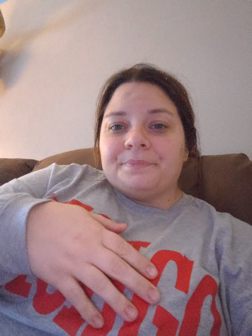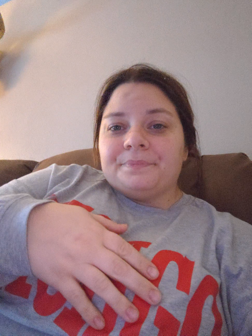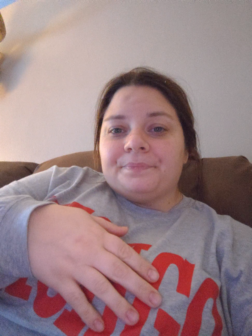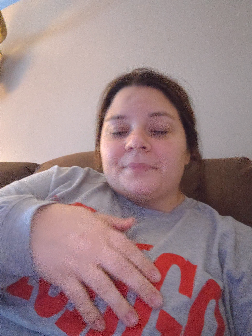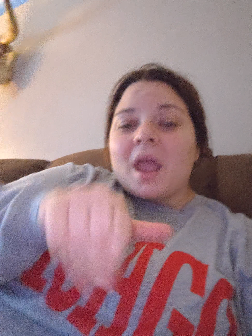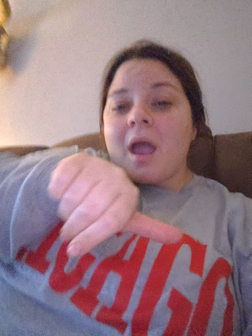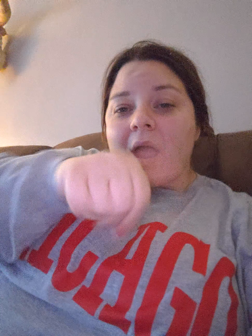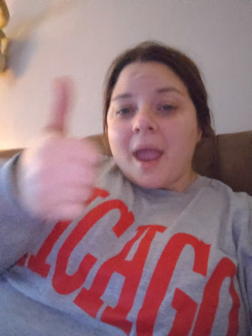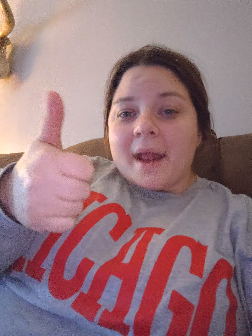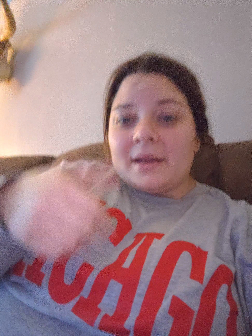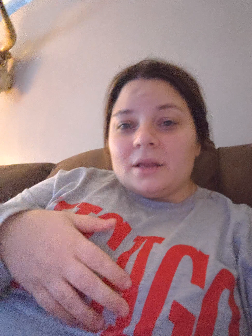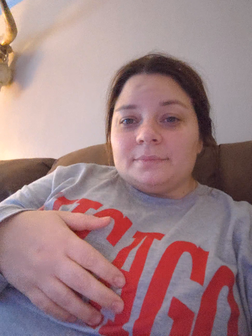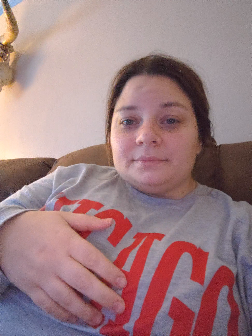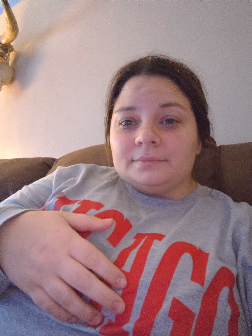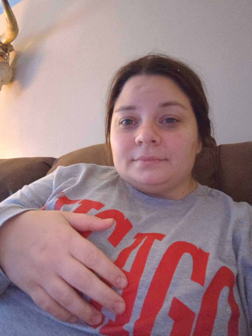any